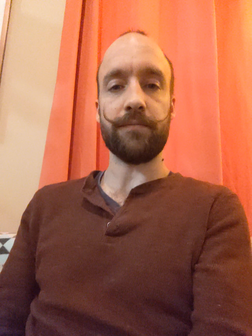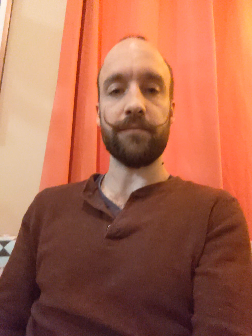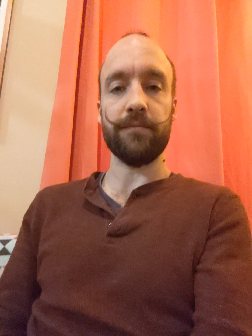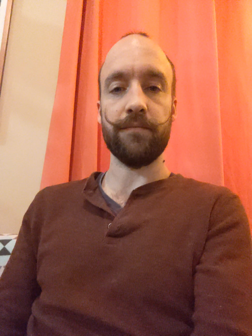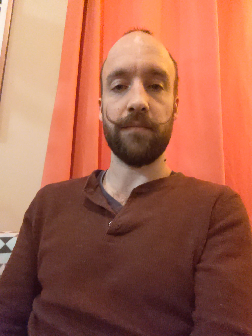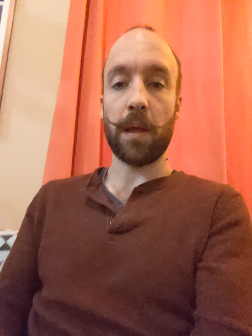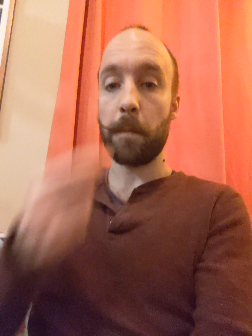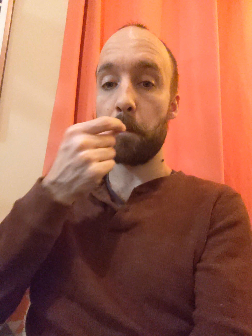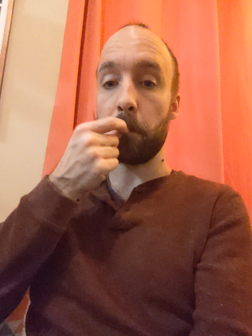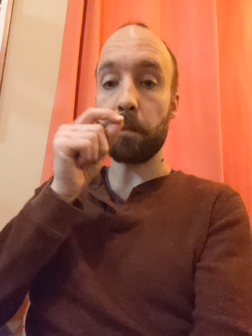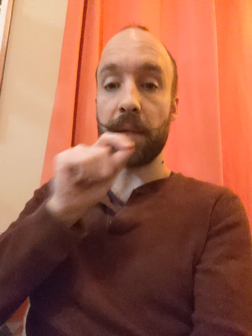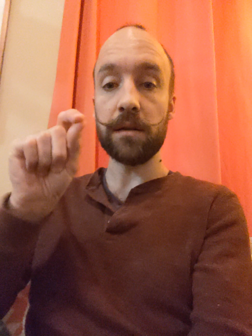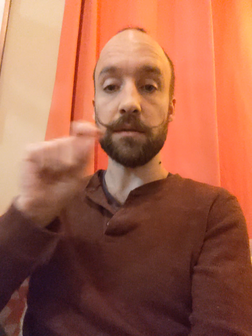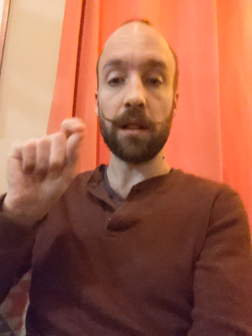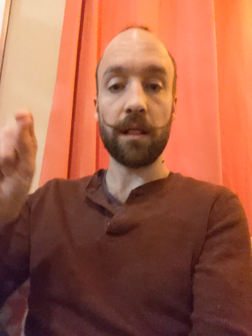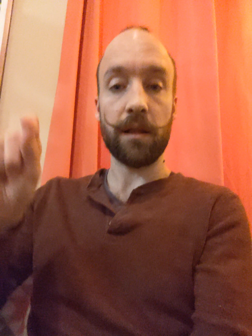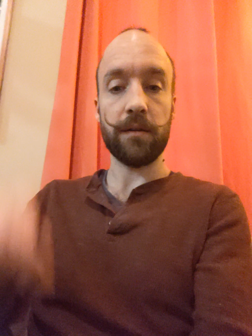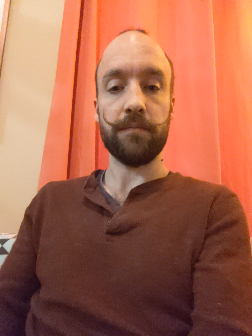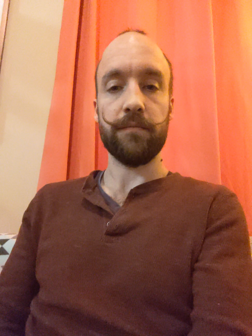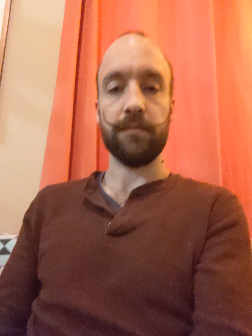pencil